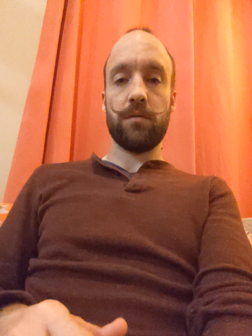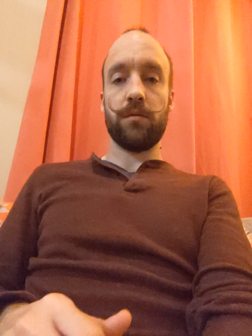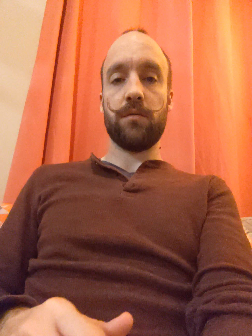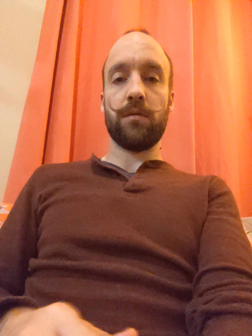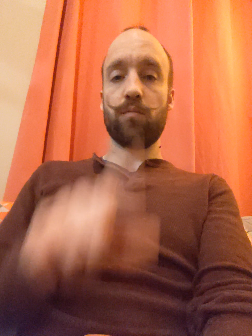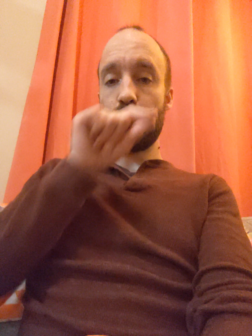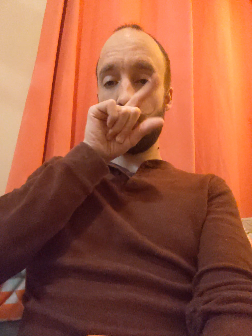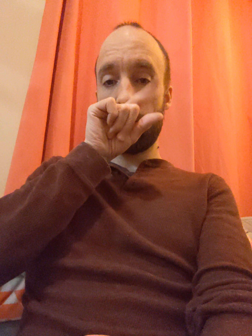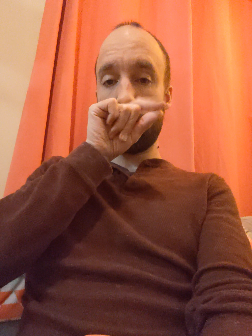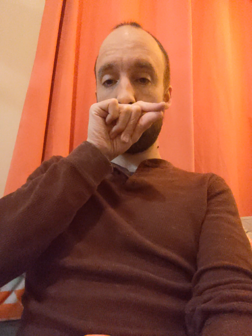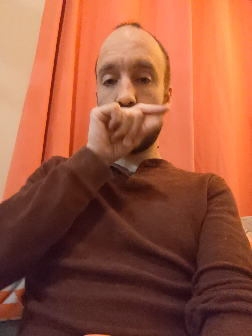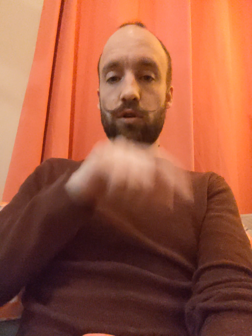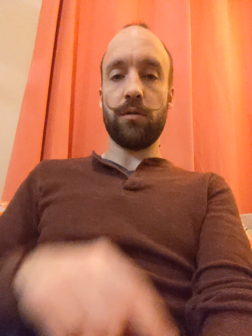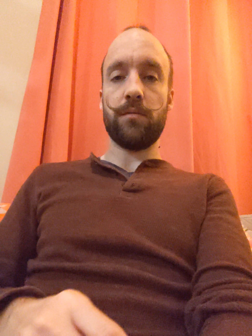bird